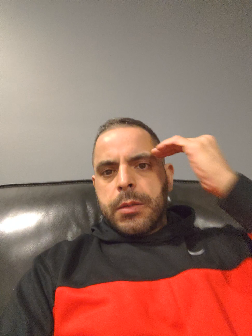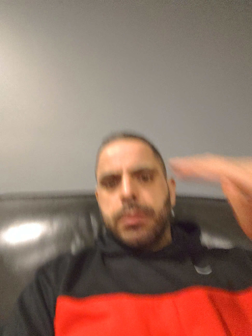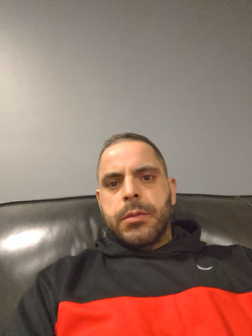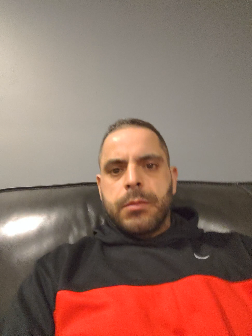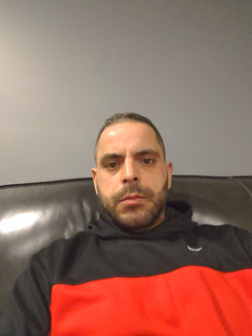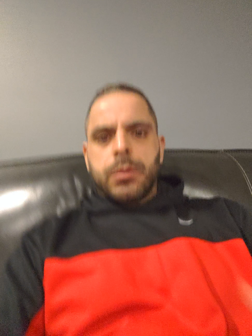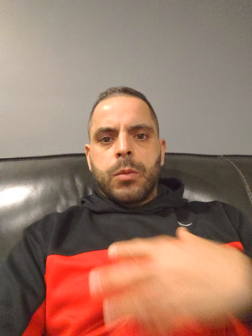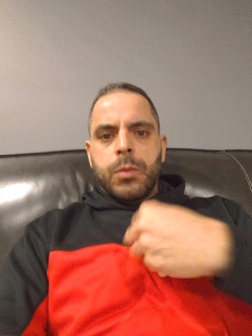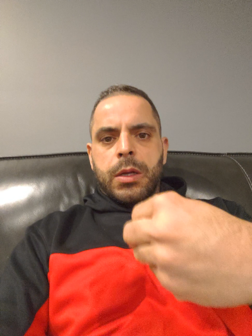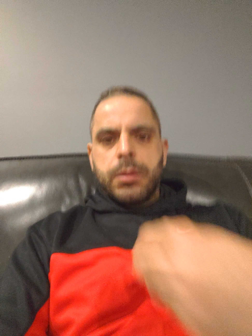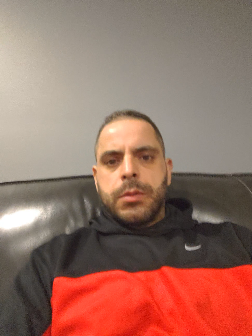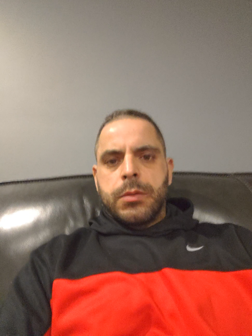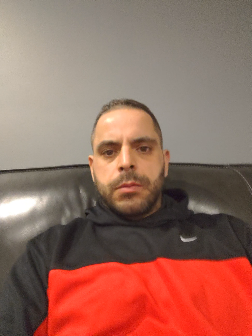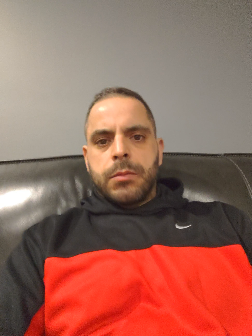white